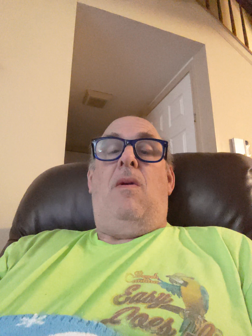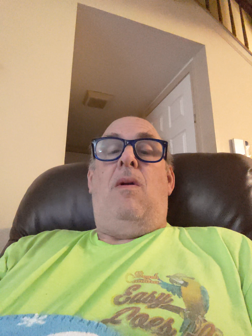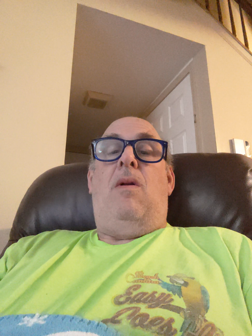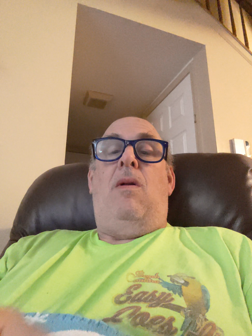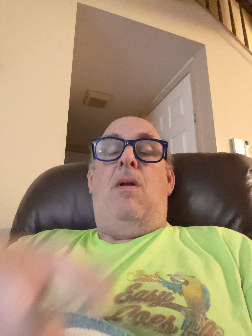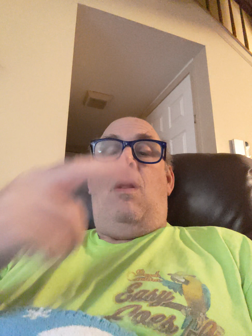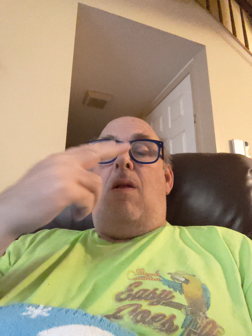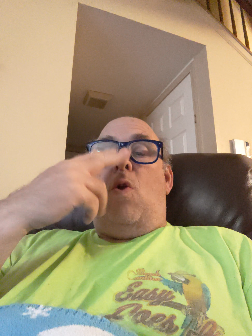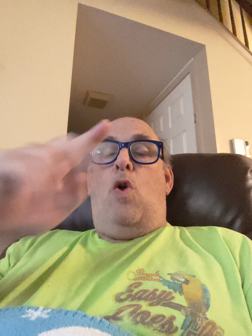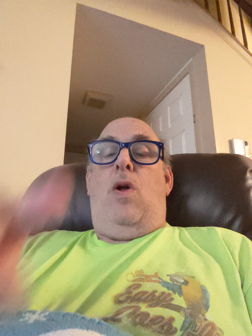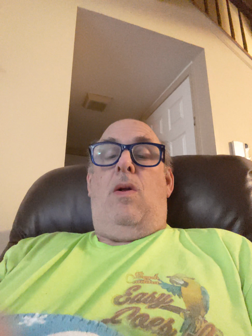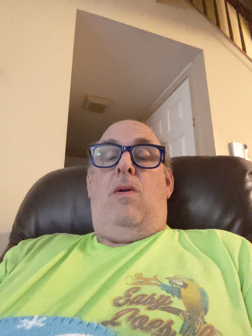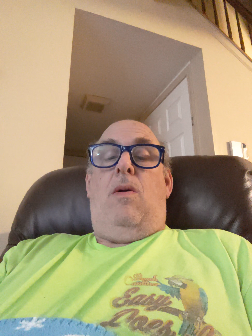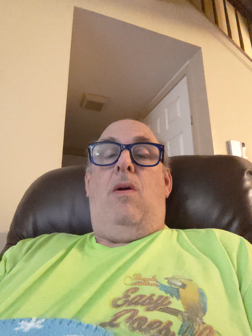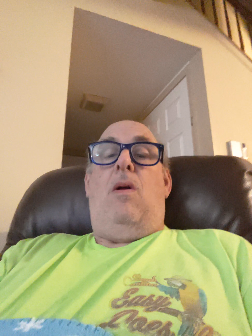look